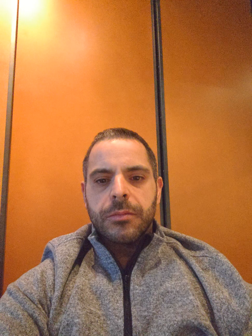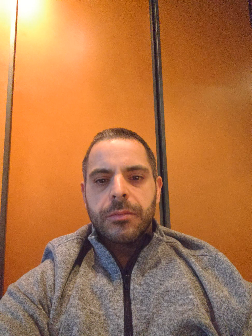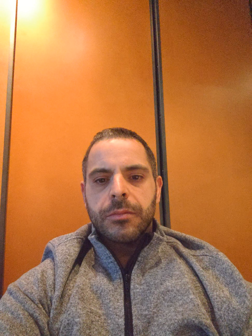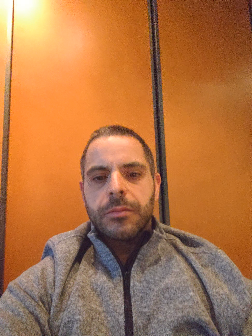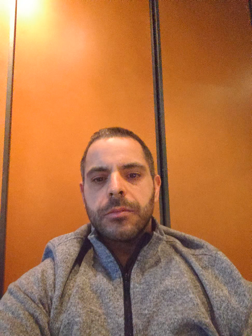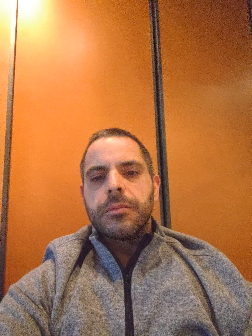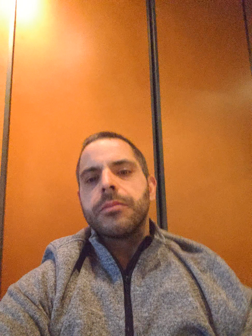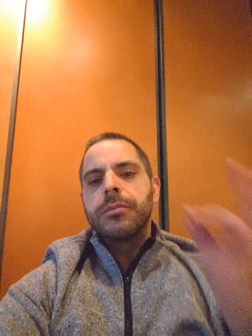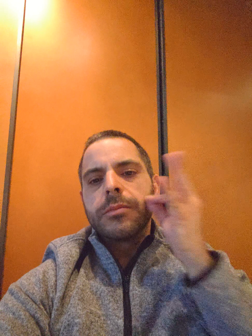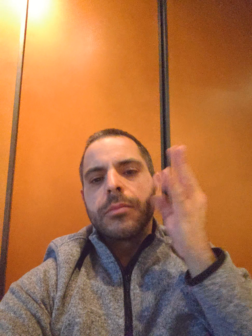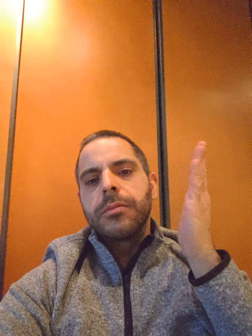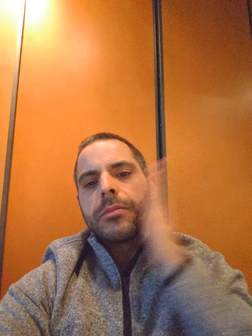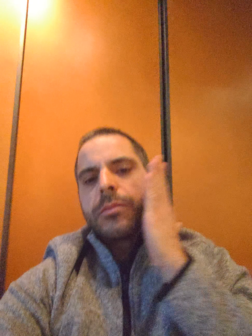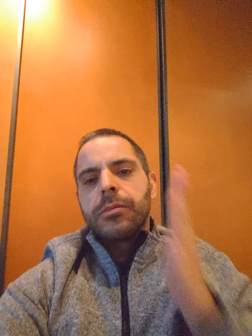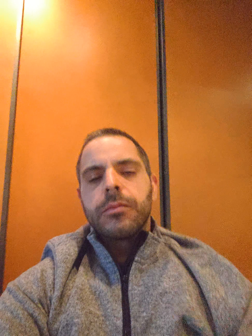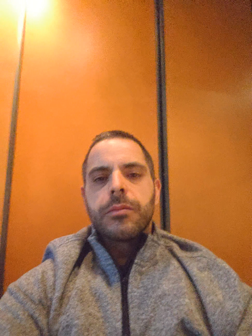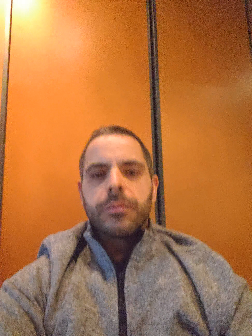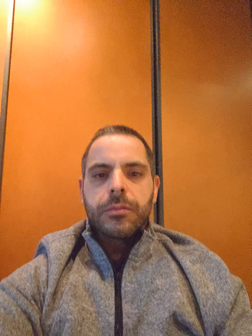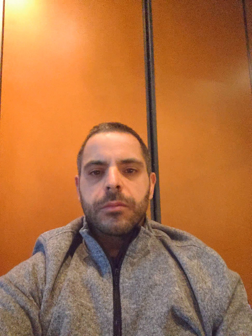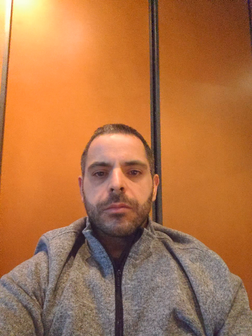bee